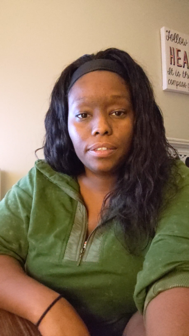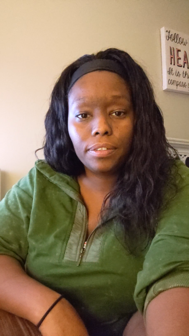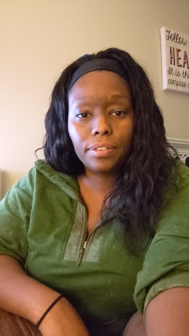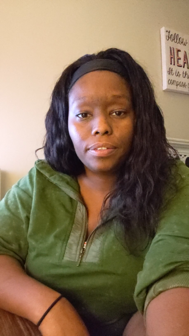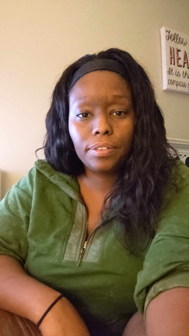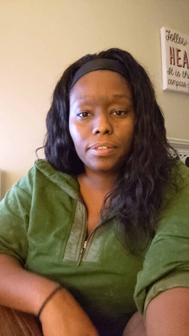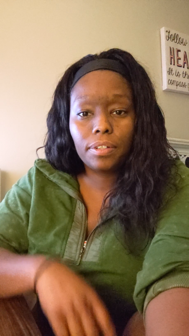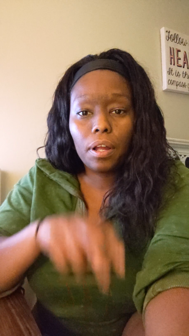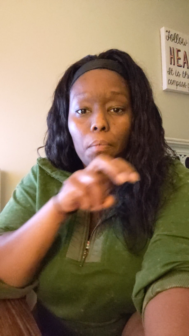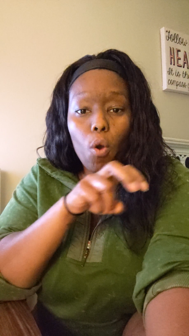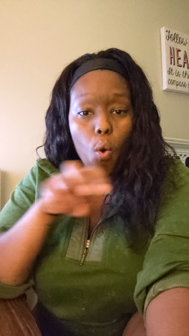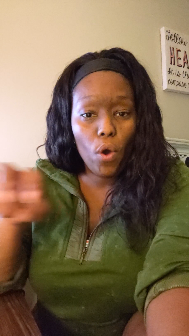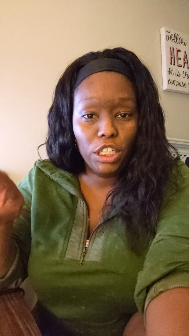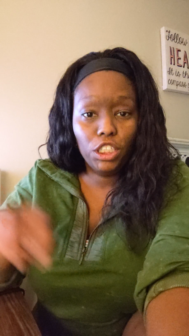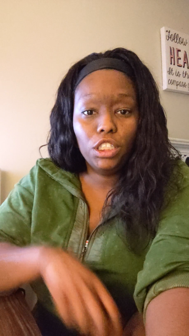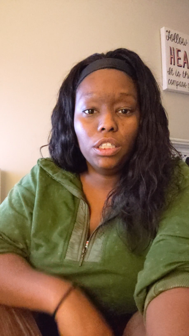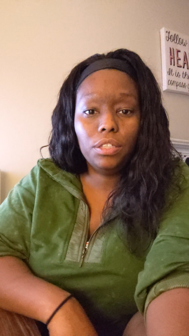porch